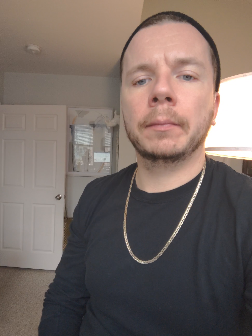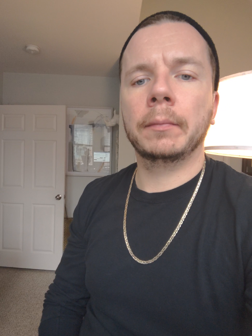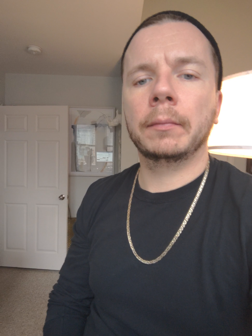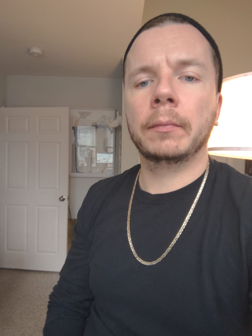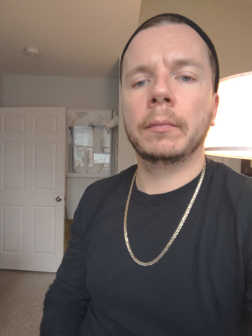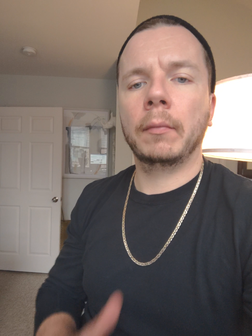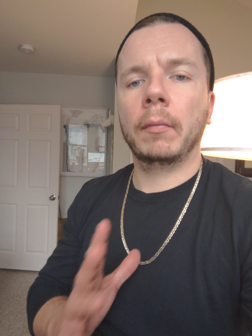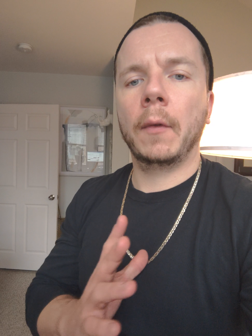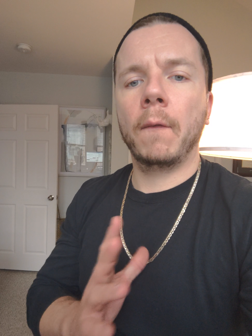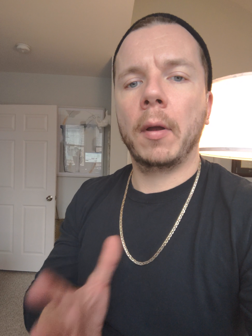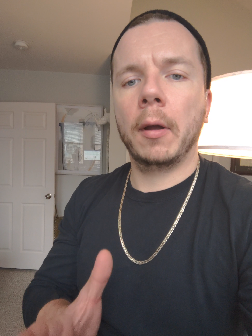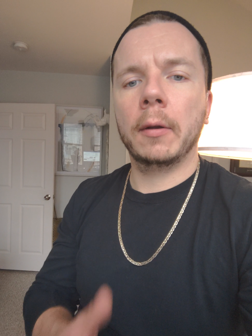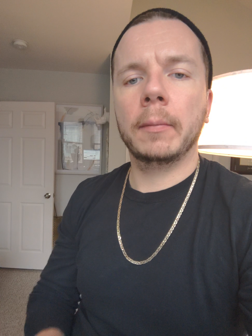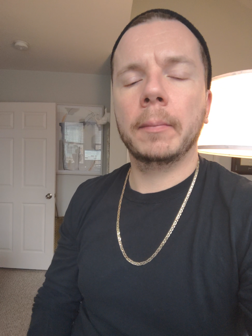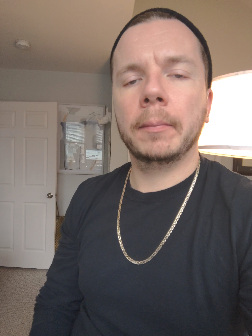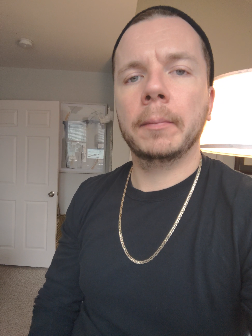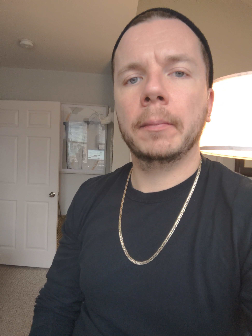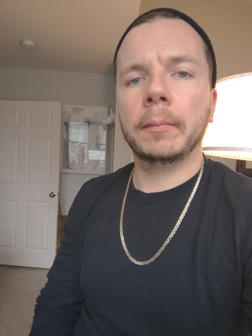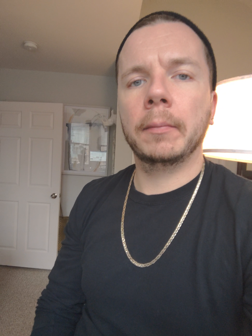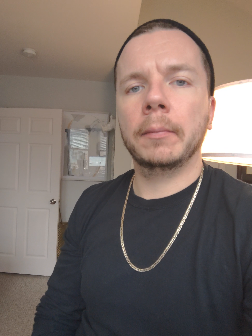fine